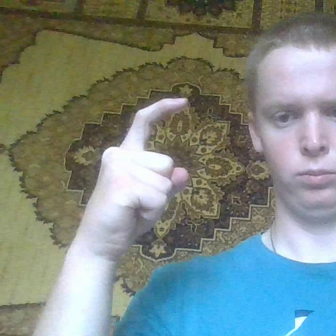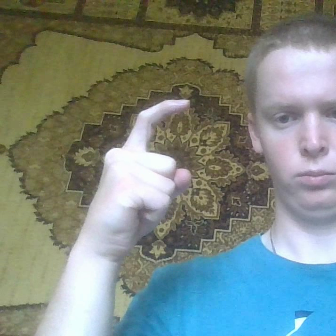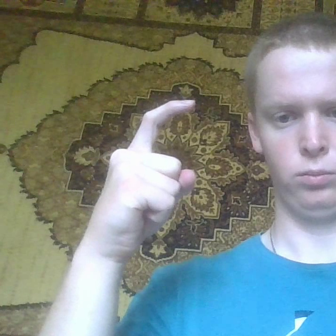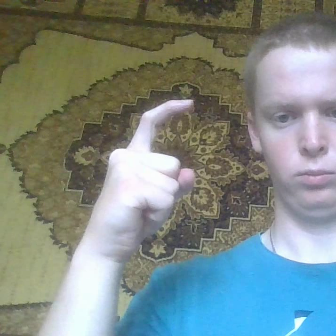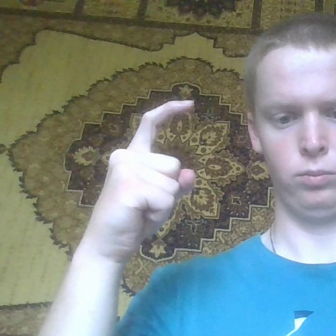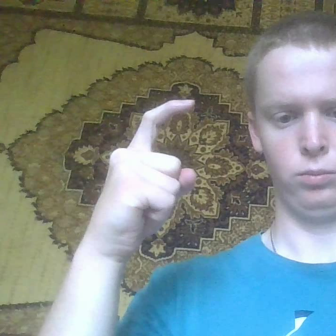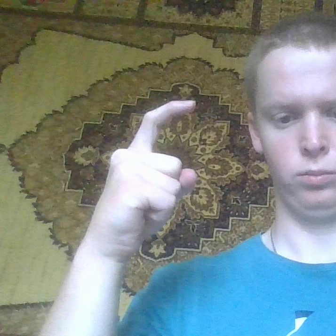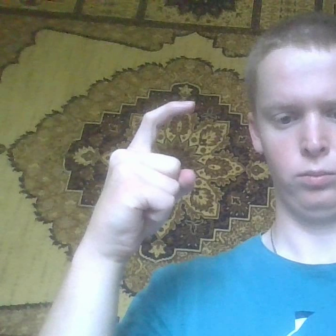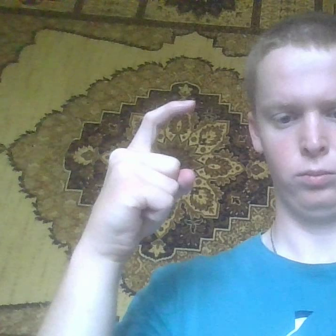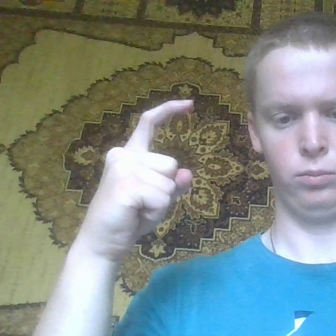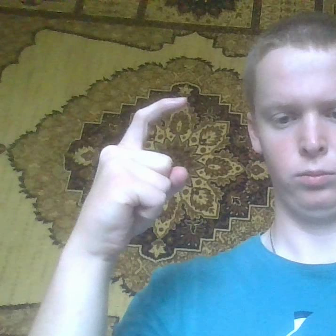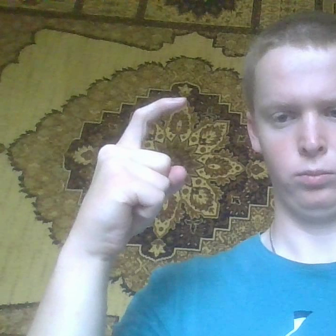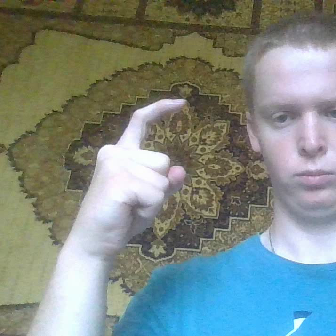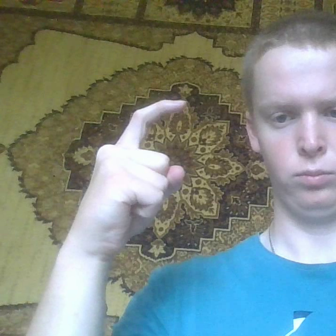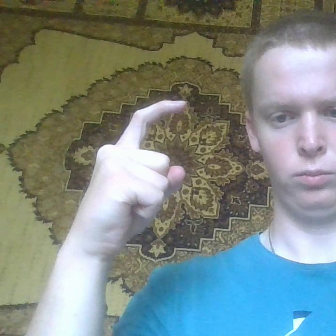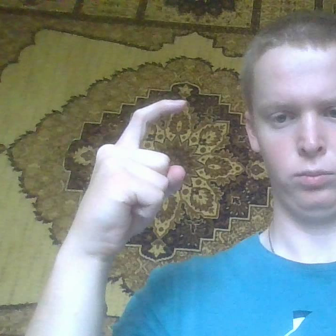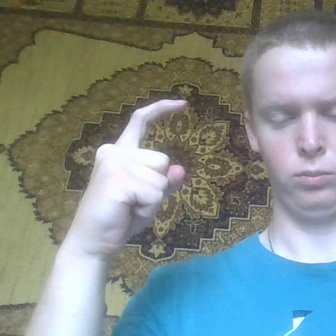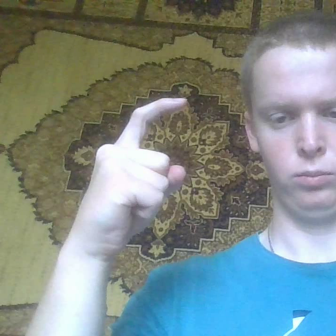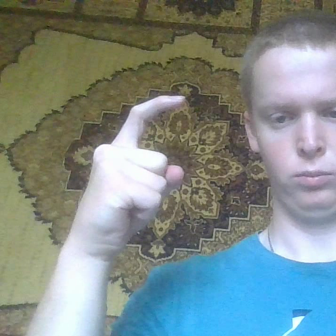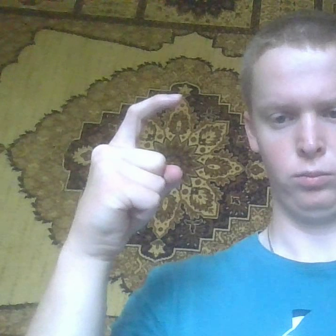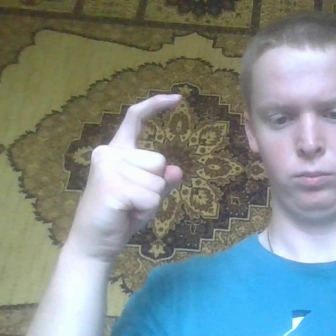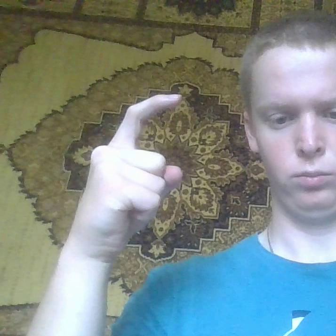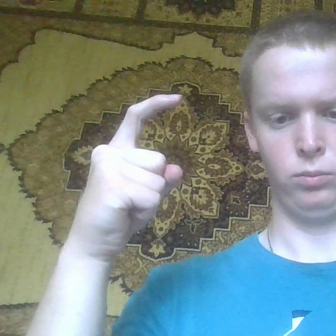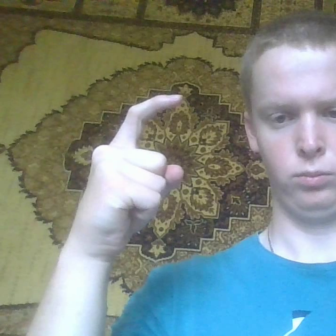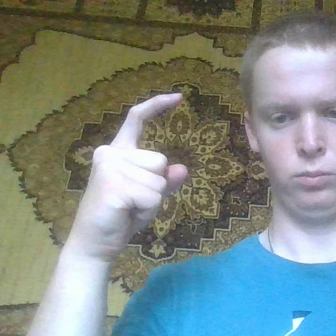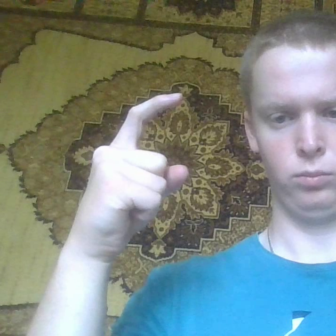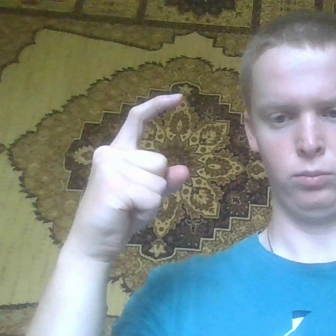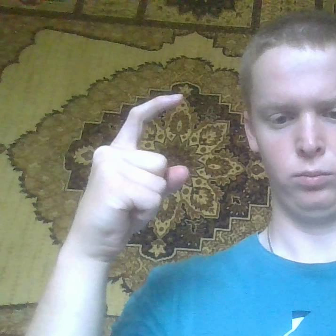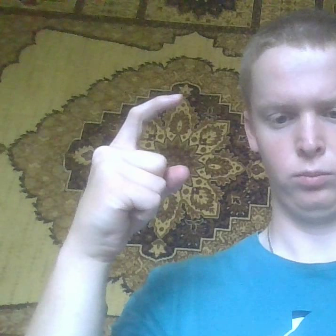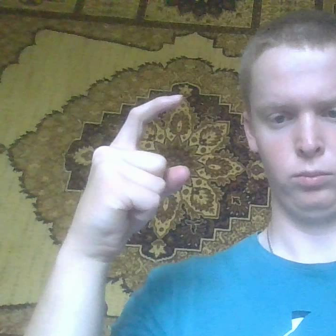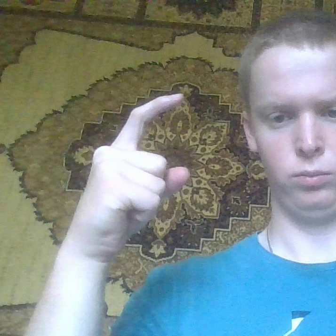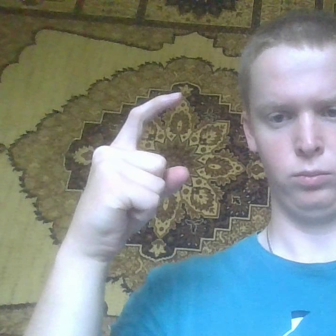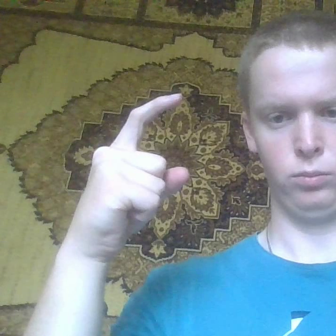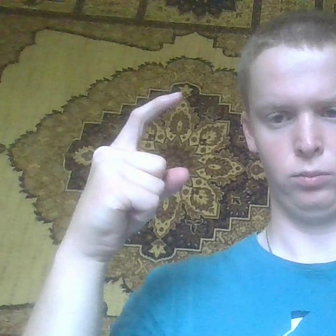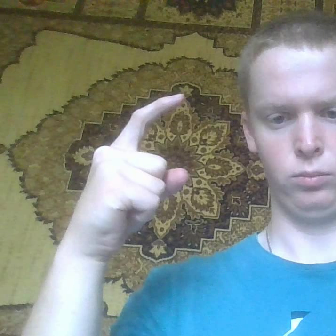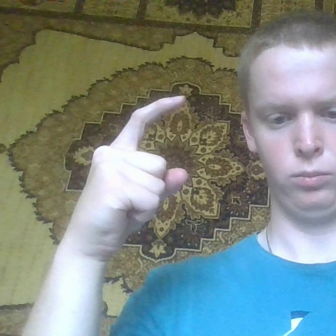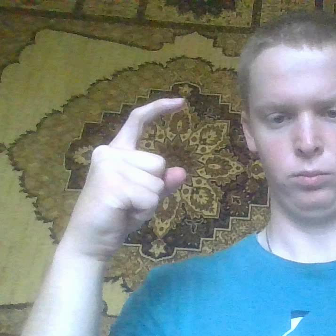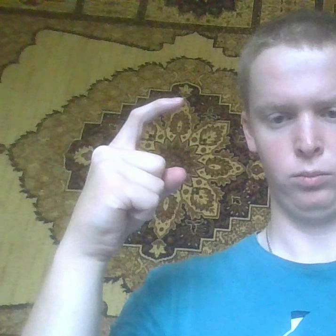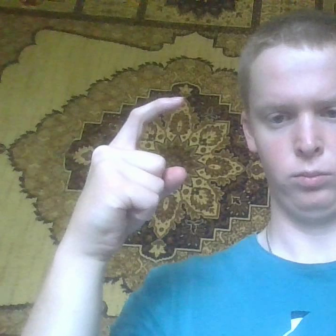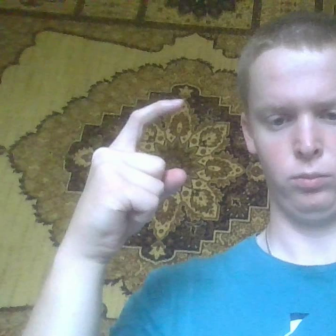Х